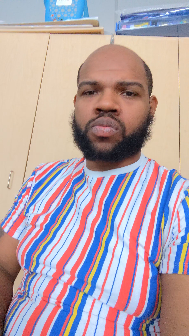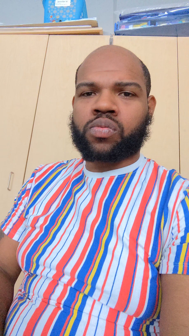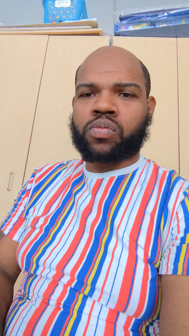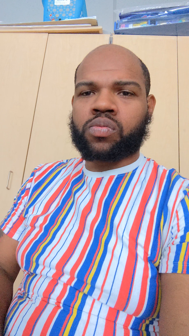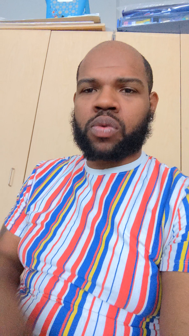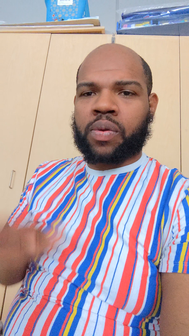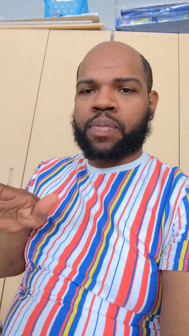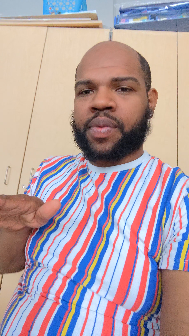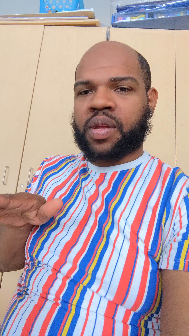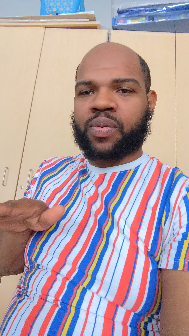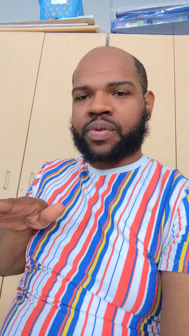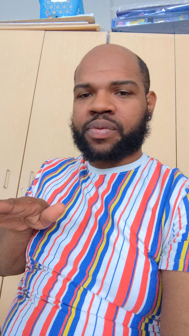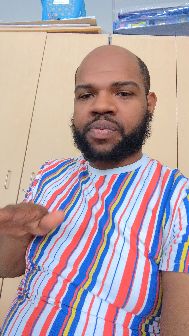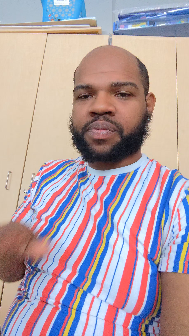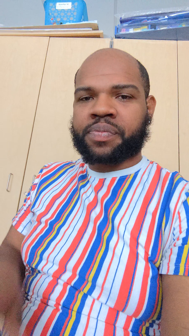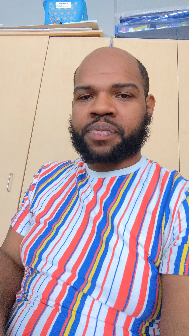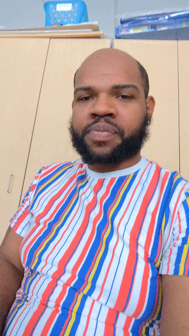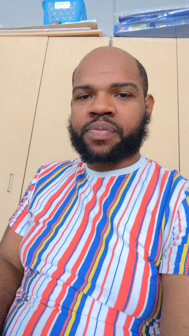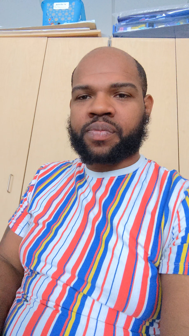penguin